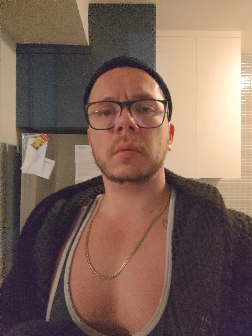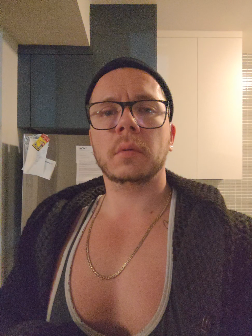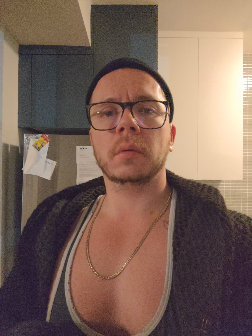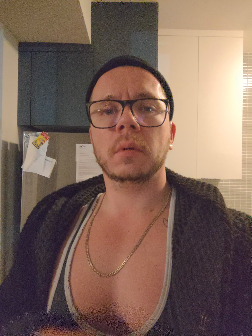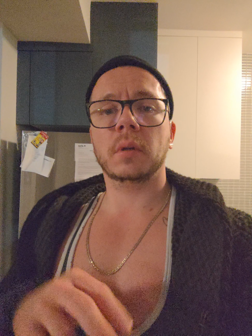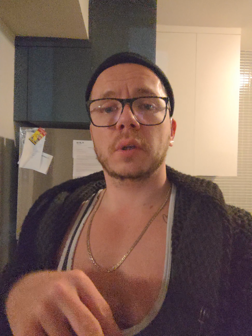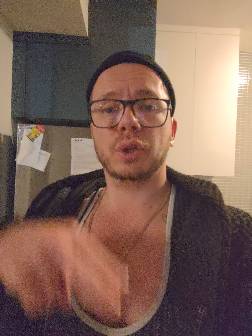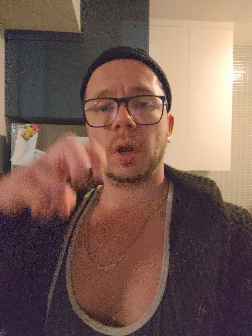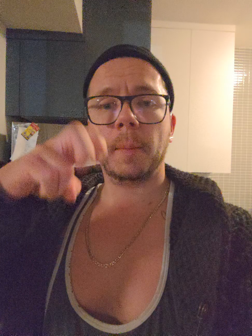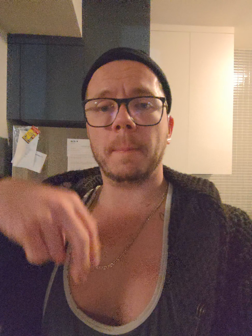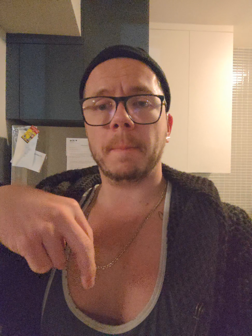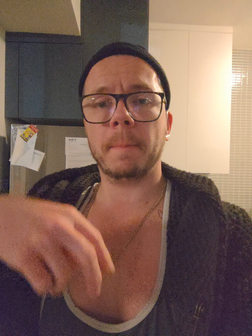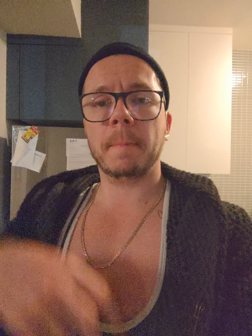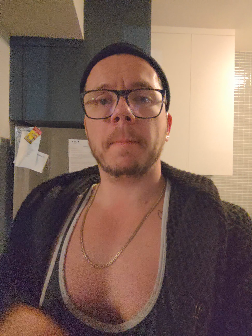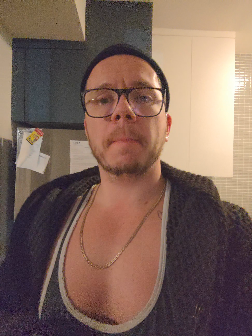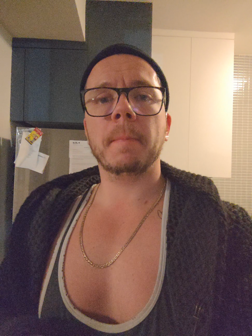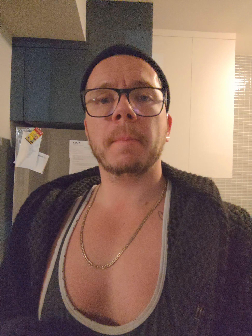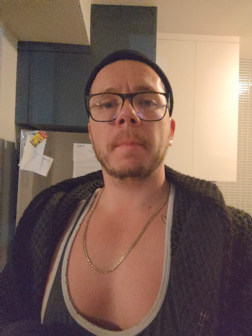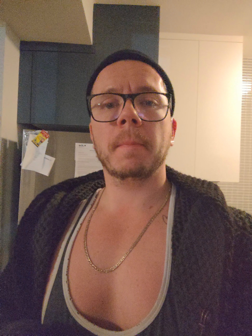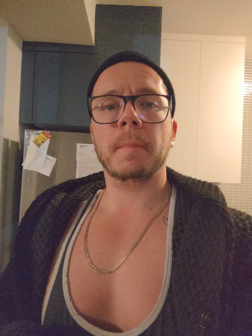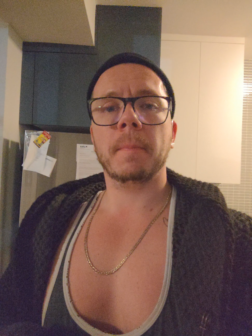jump